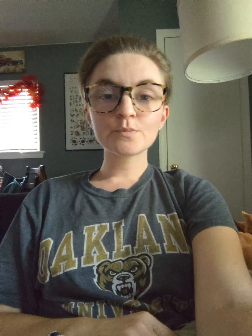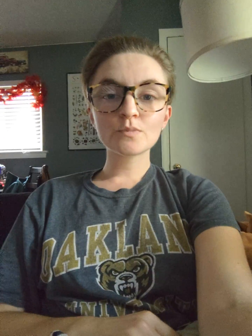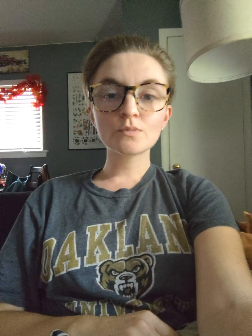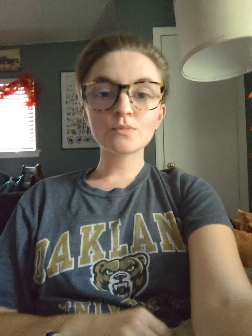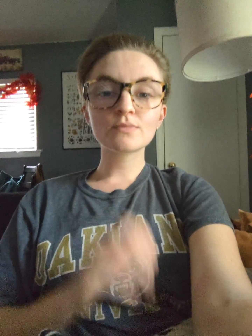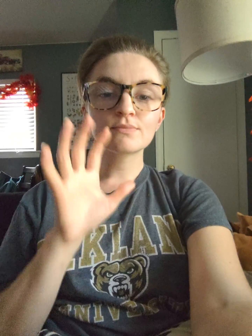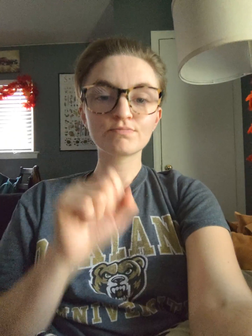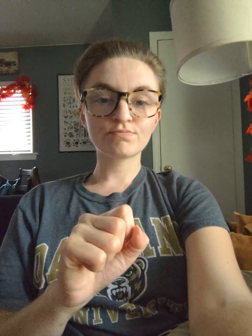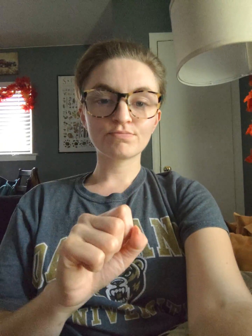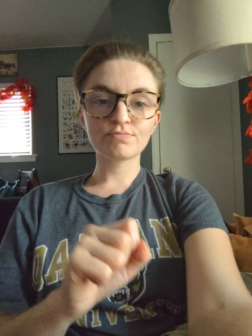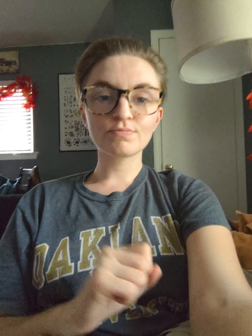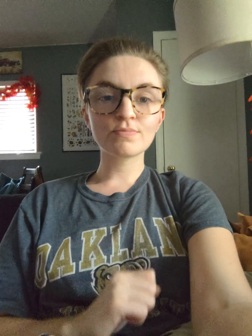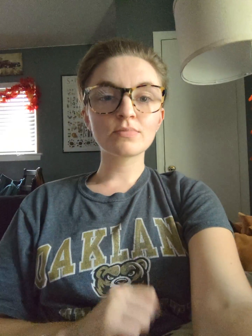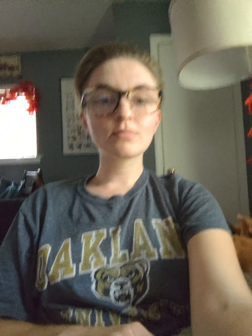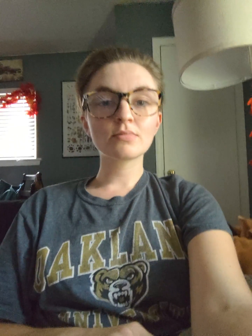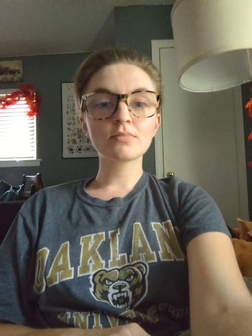catch